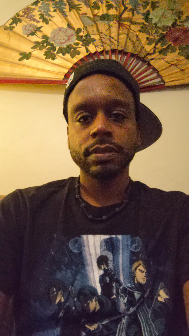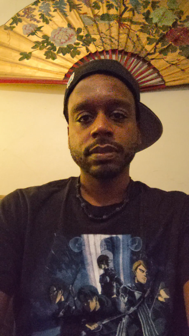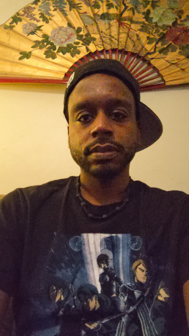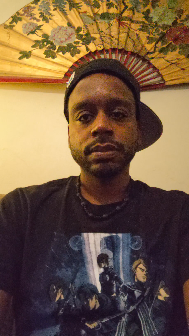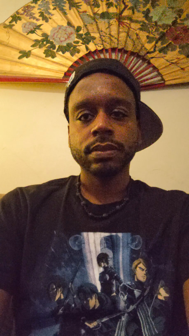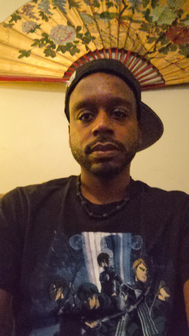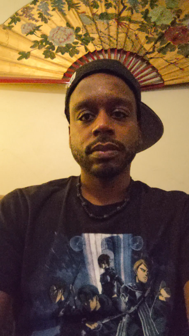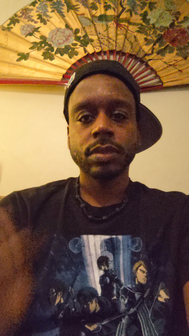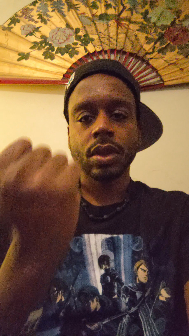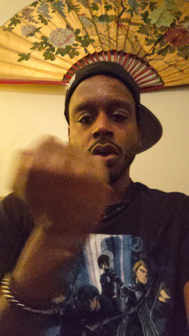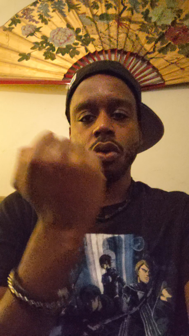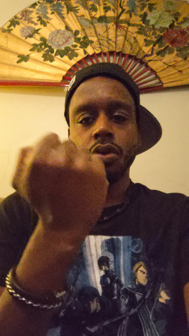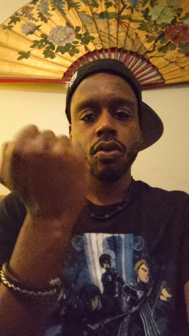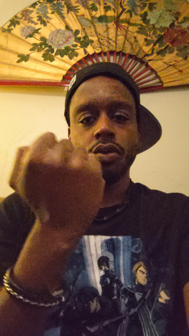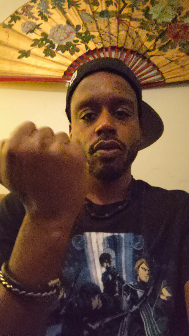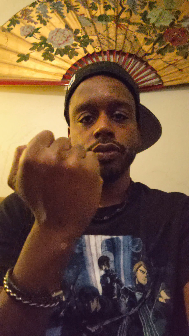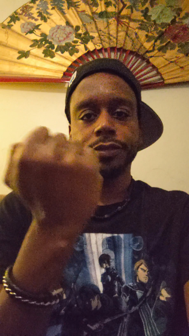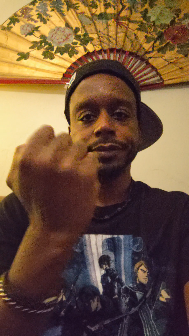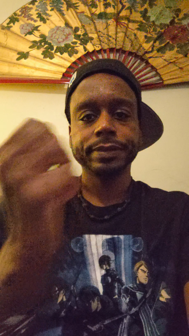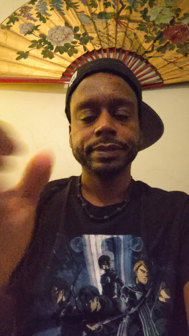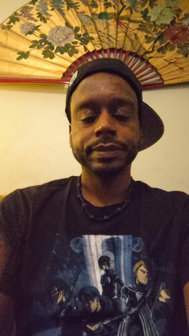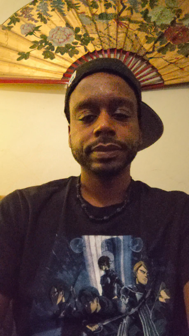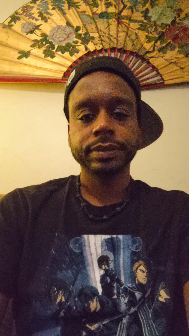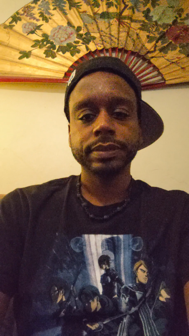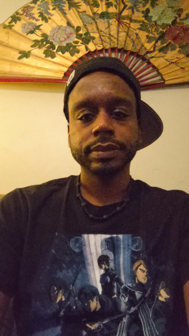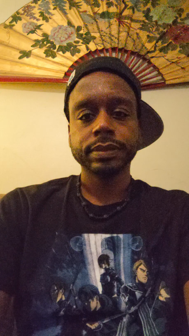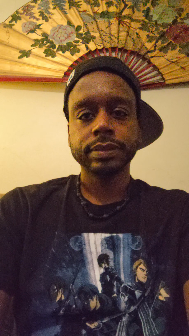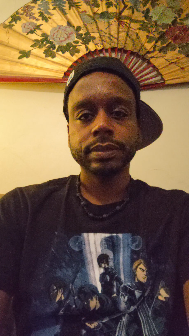hold